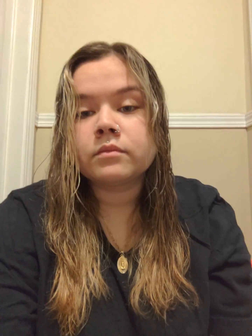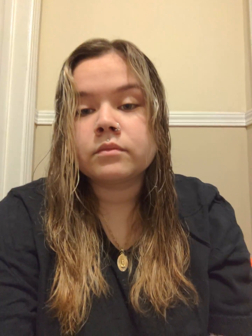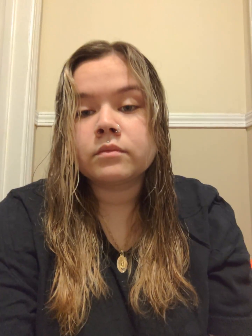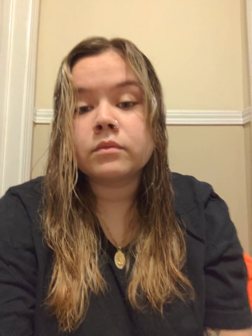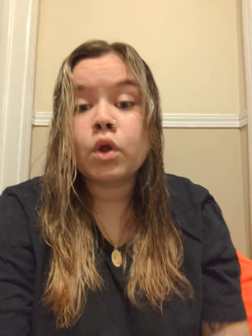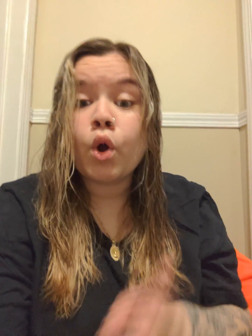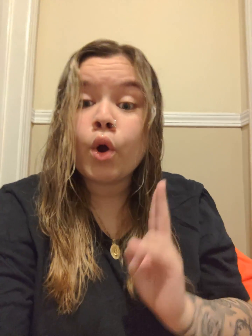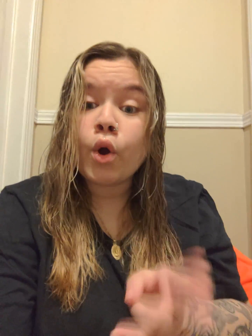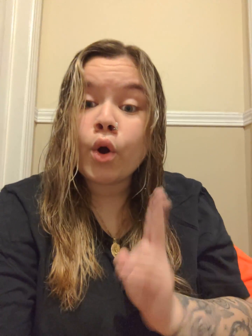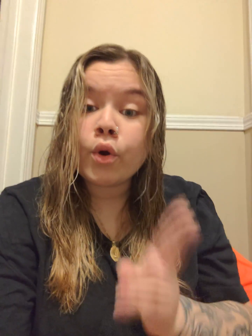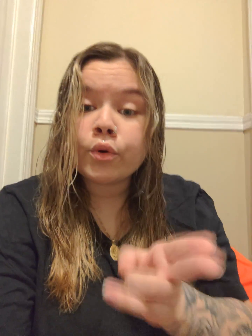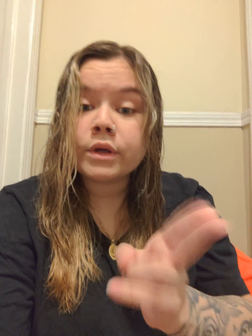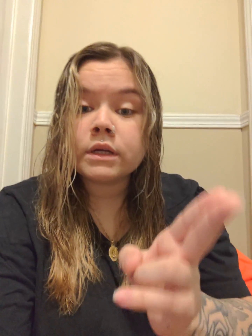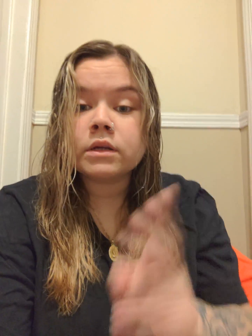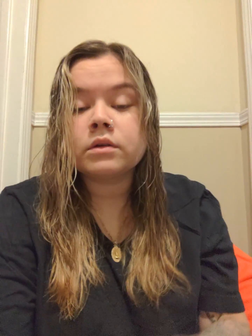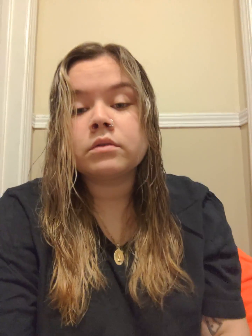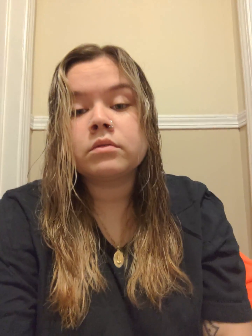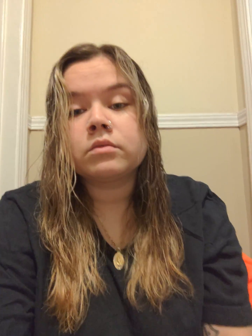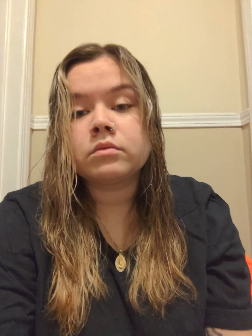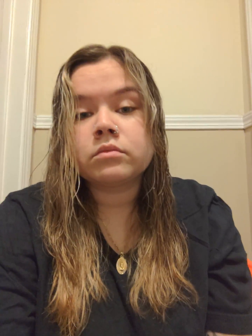hurry